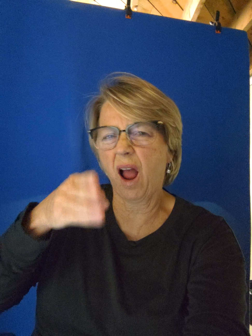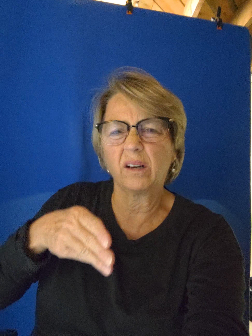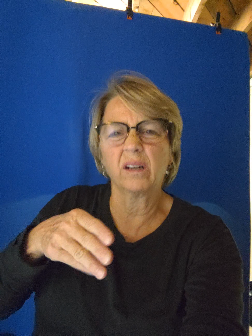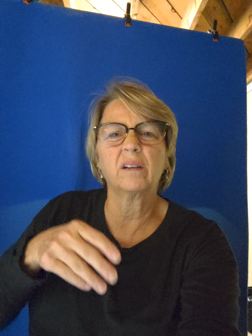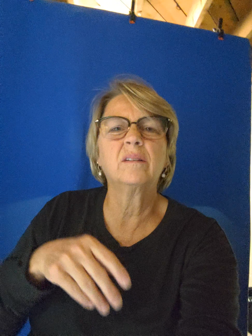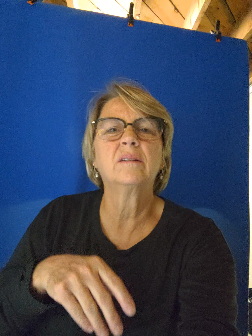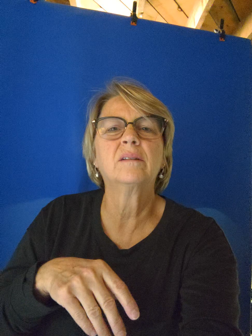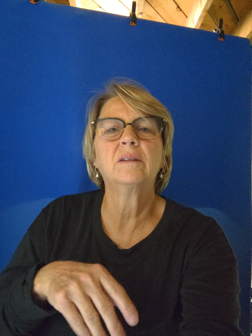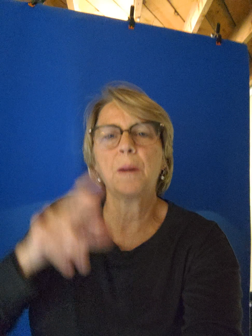cut